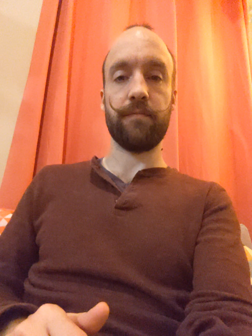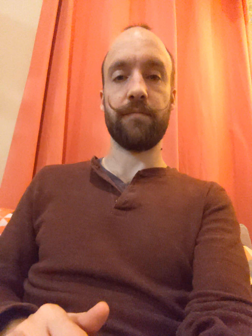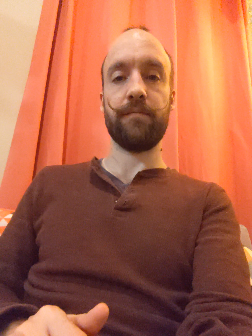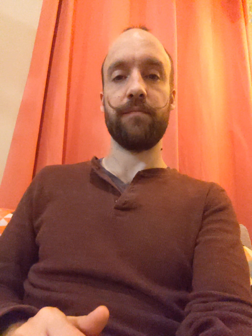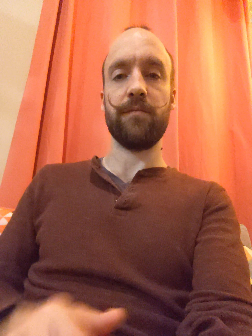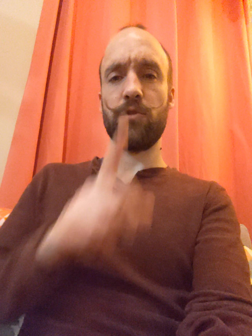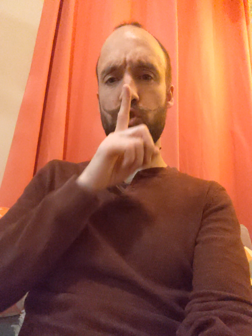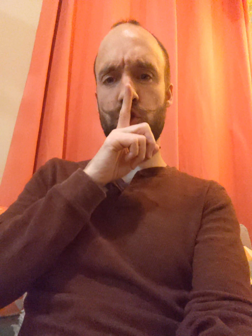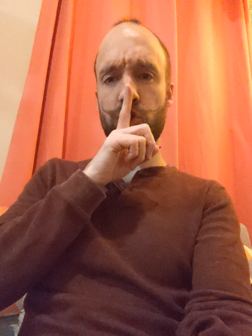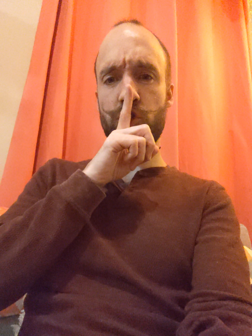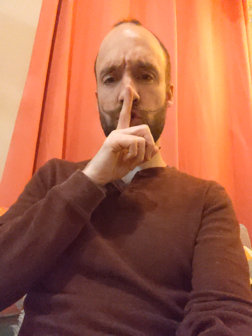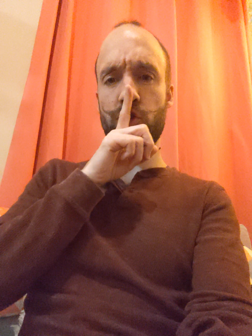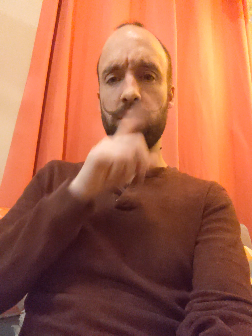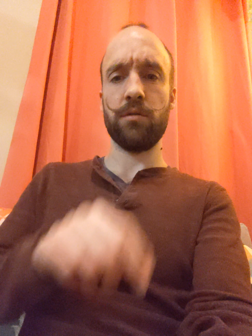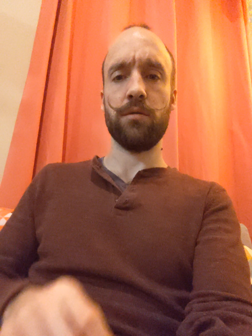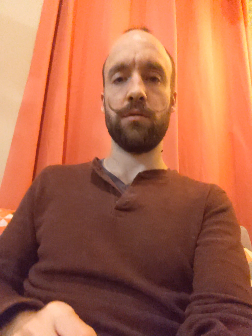shhh